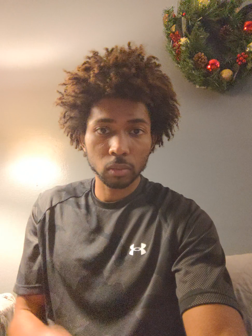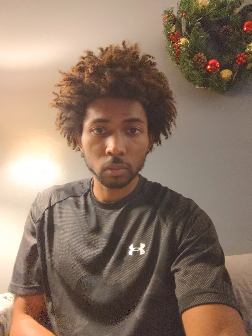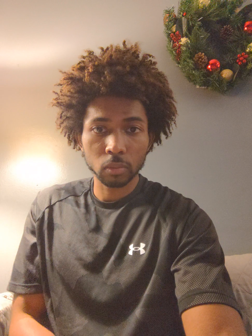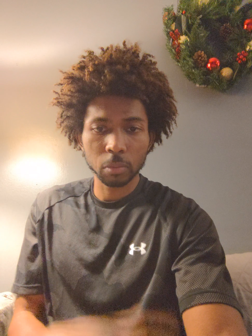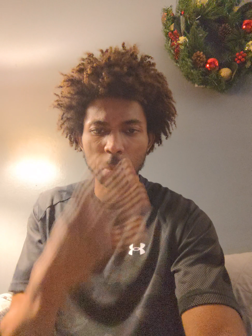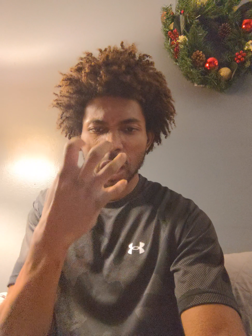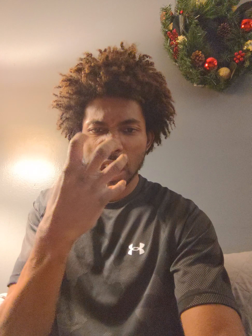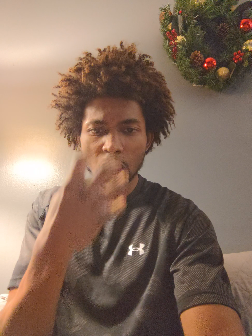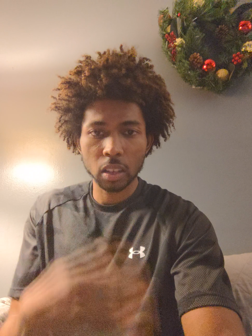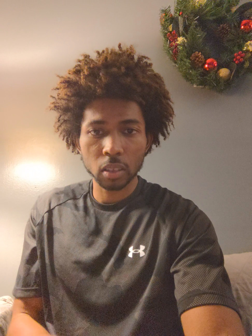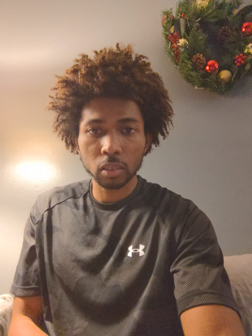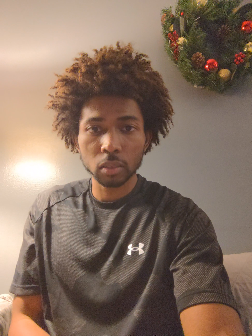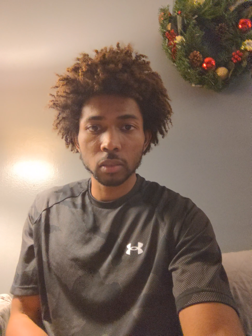mad